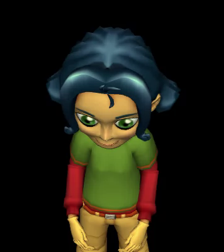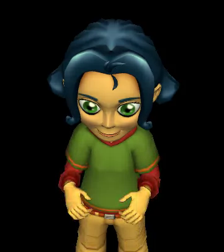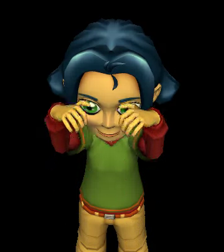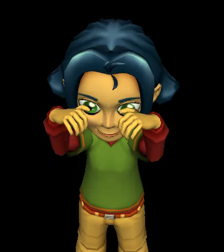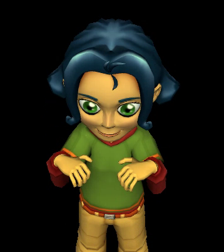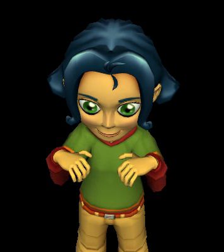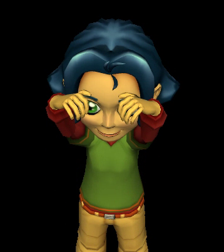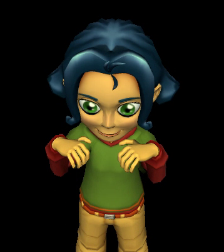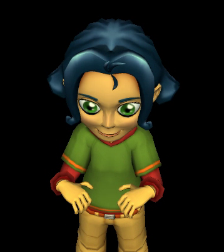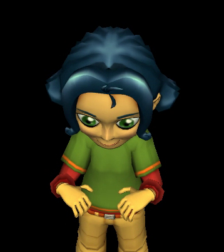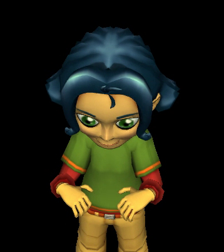مطر